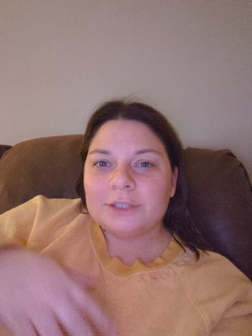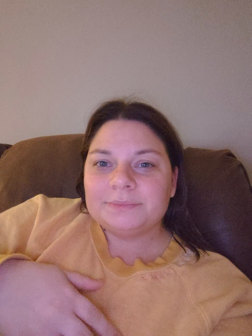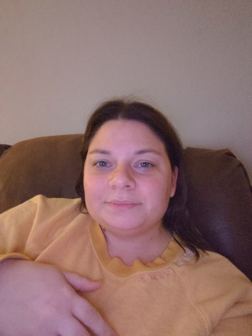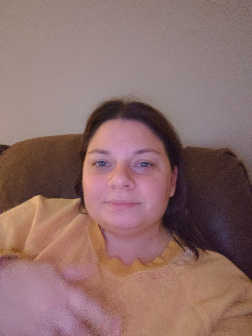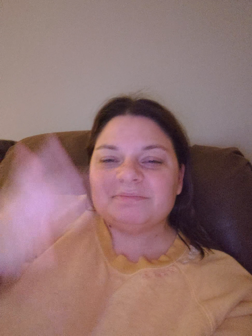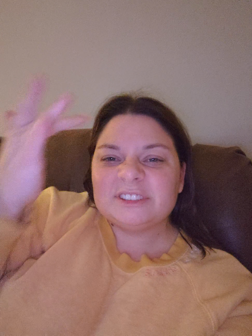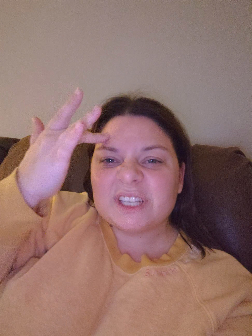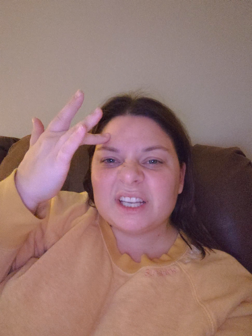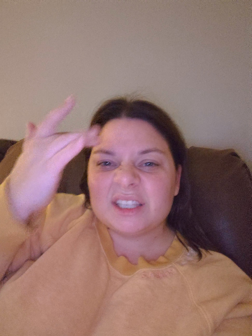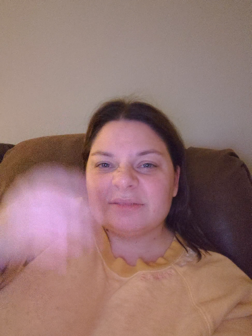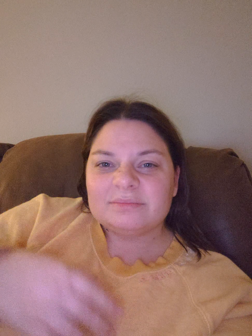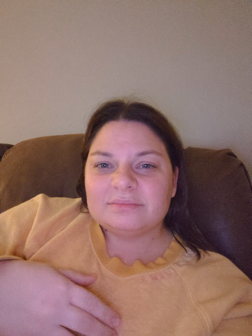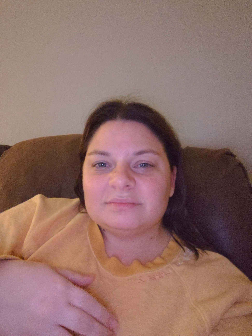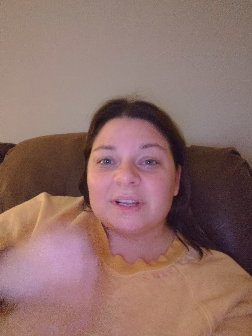sick